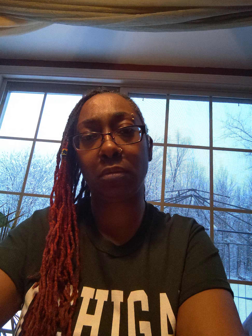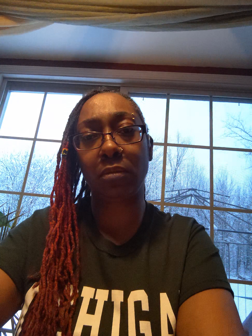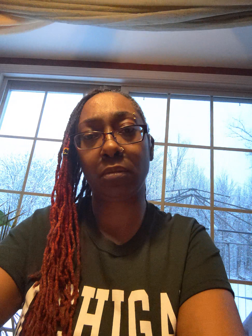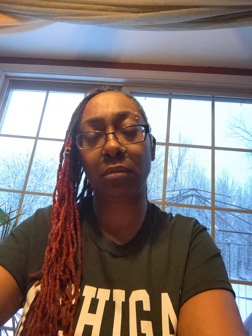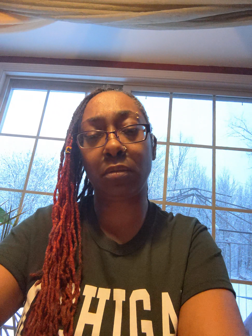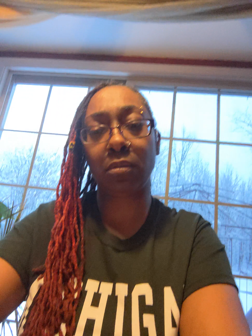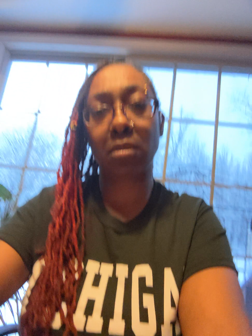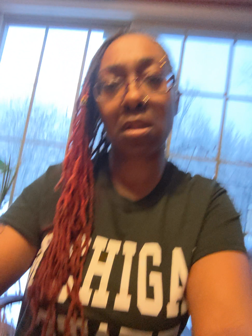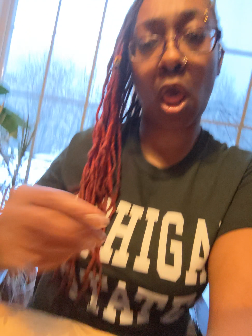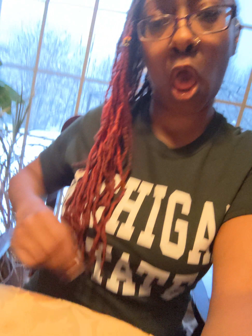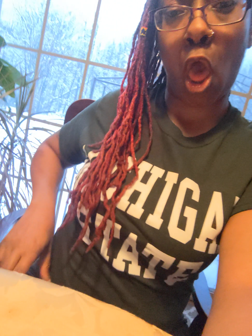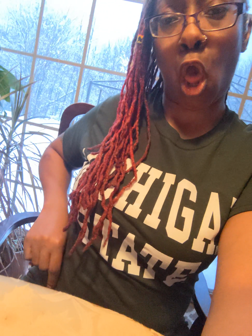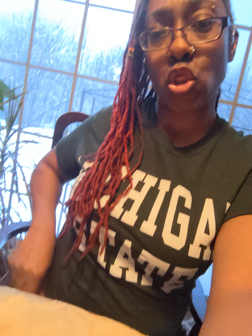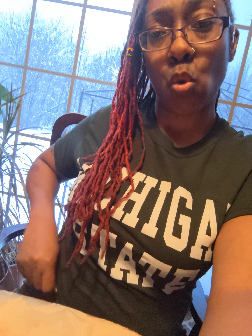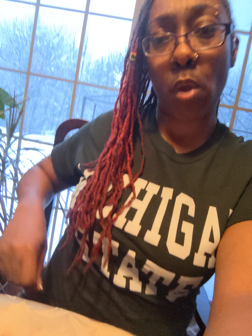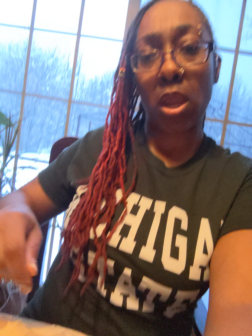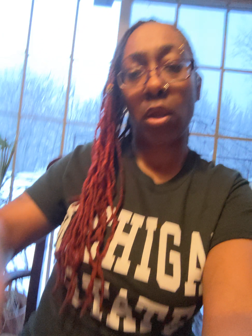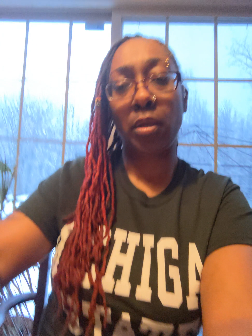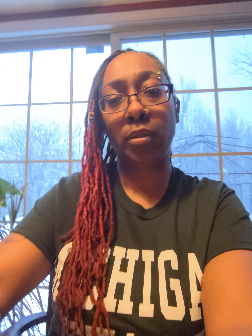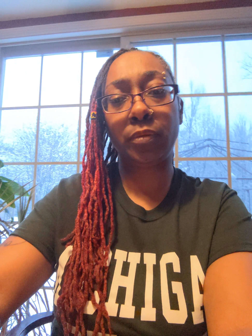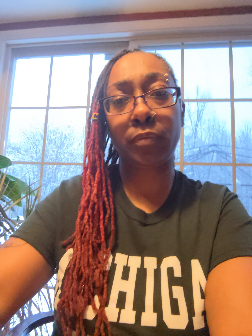underwear